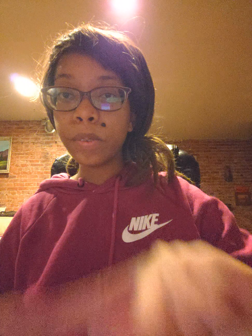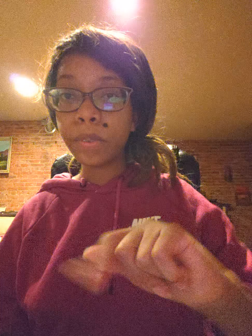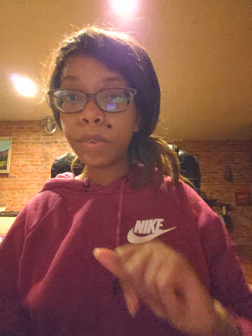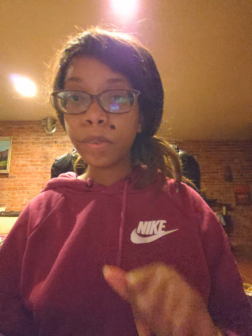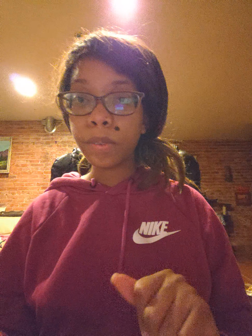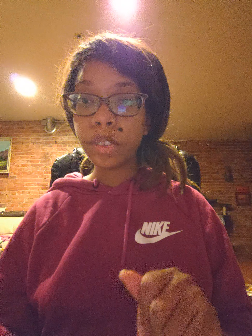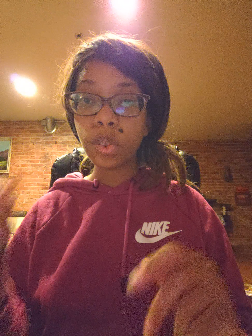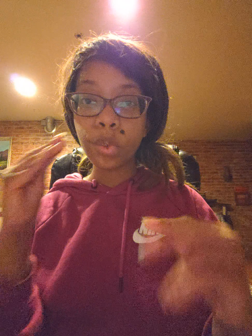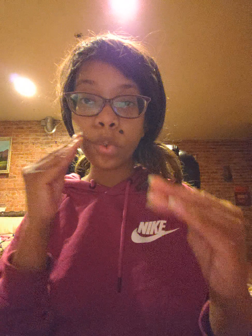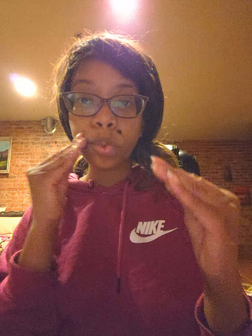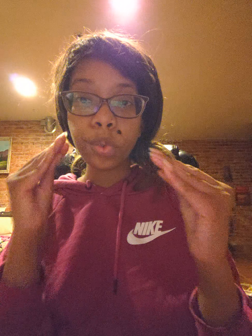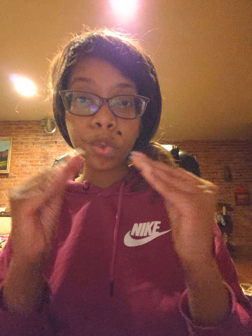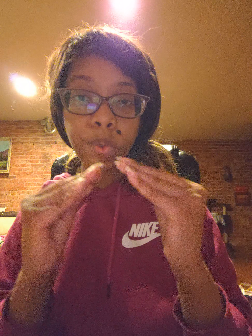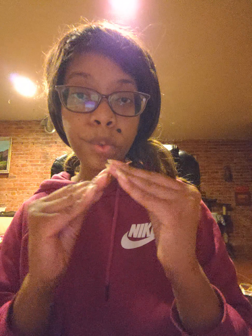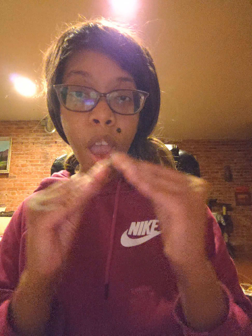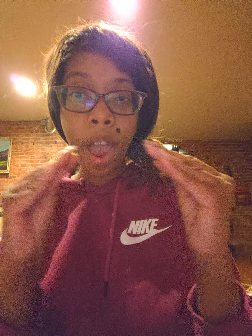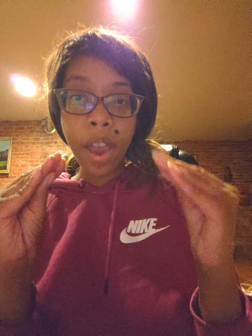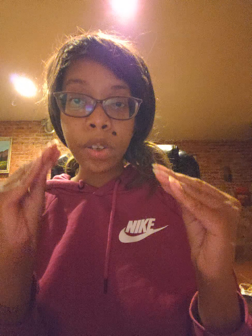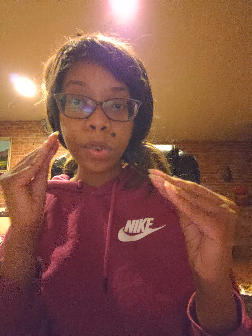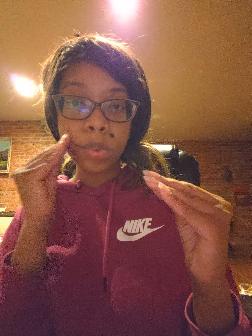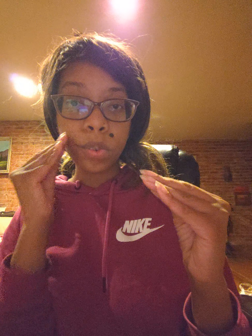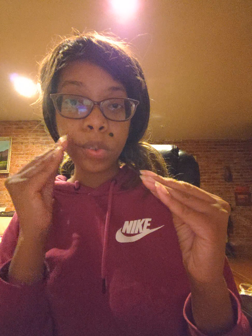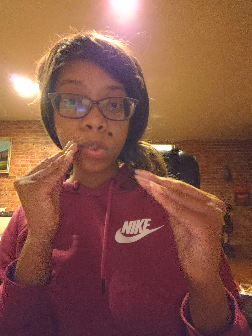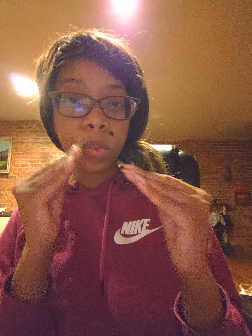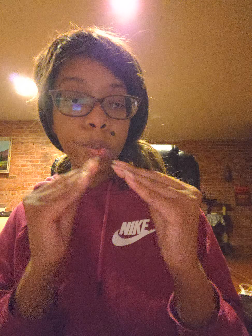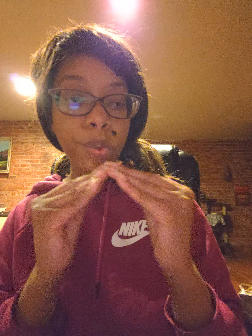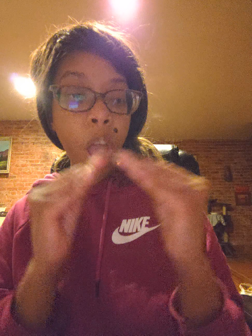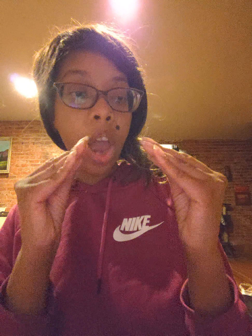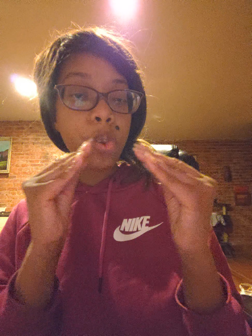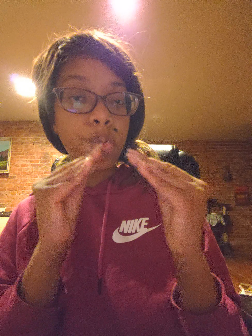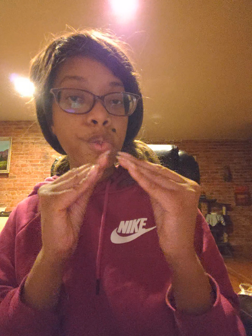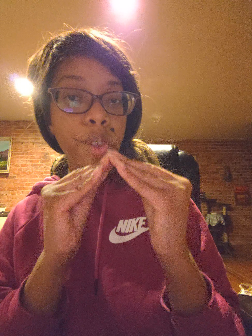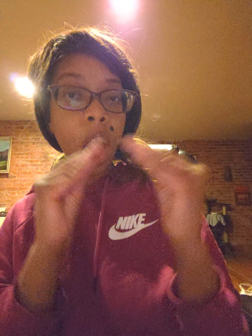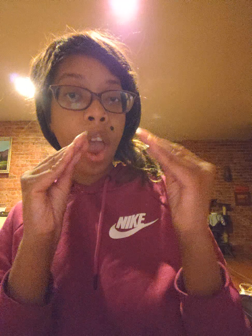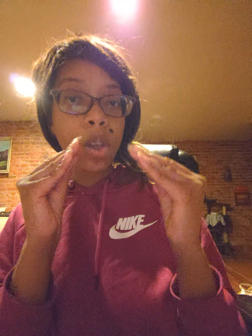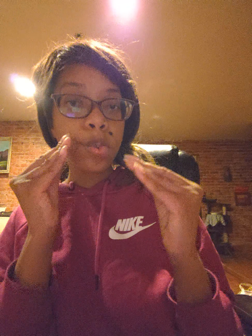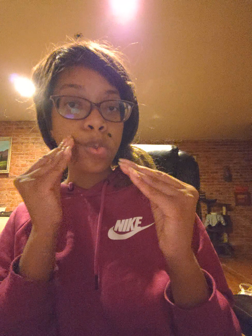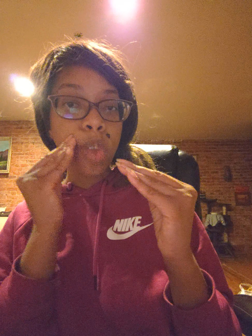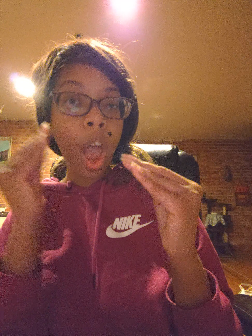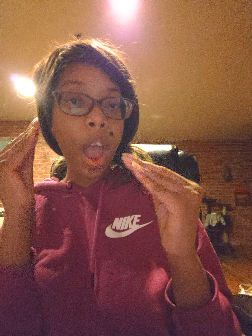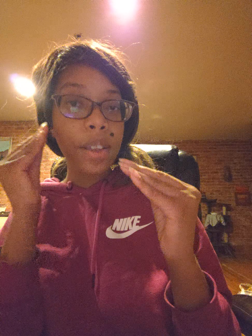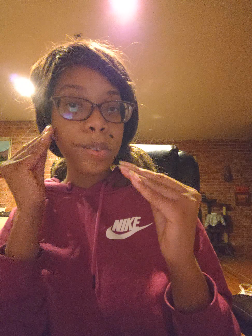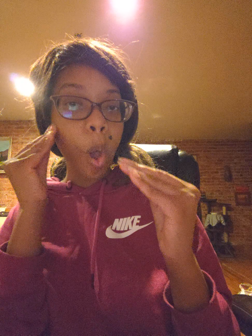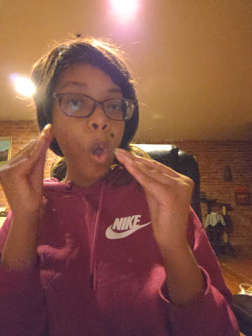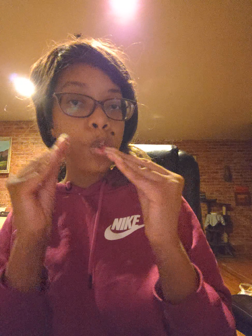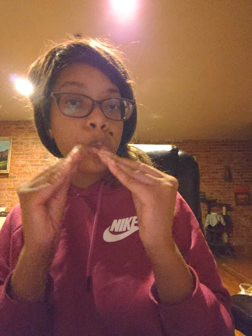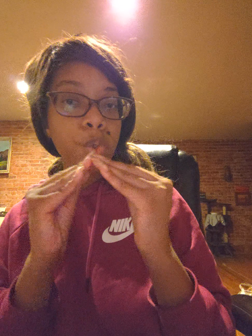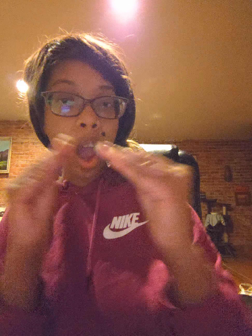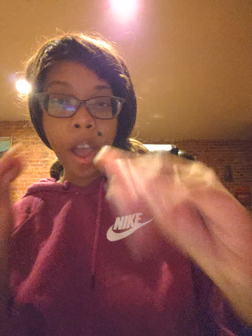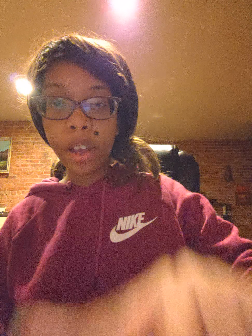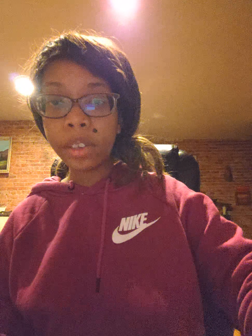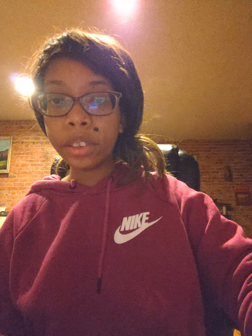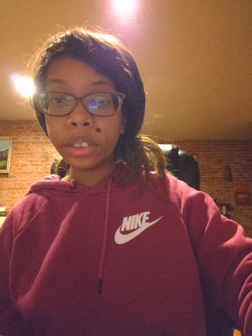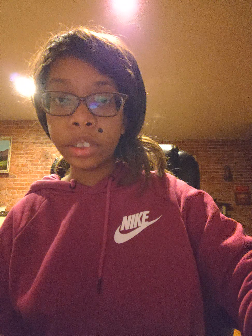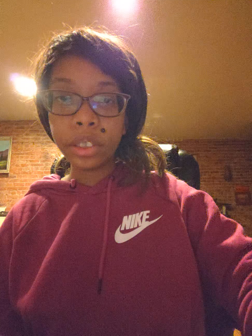kiss